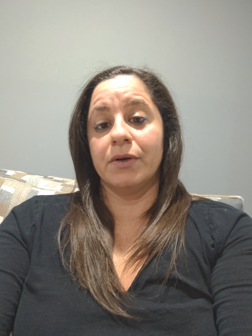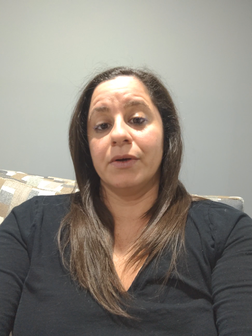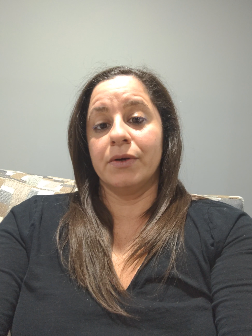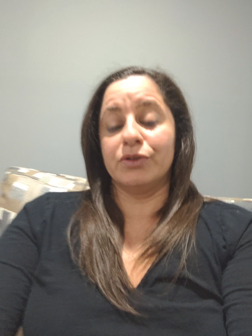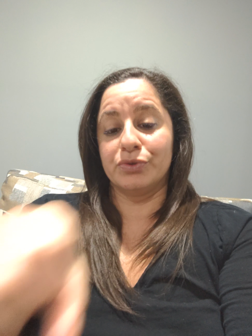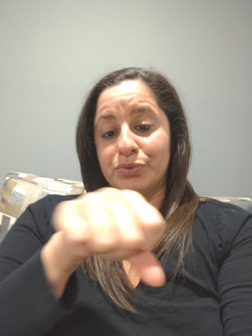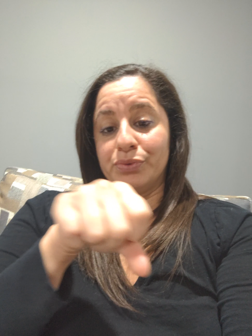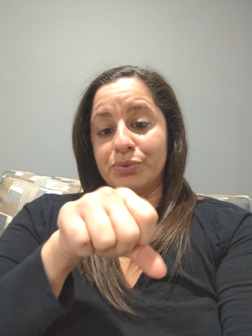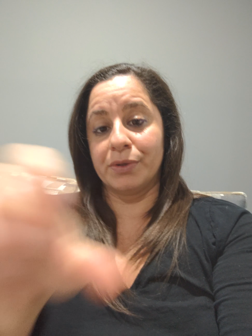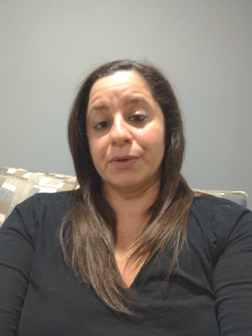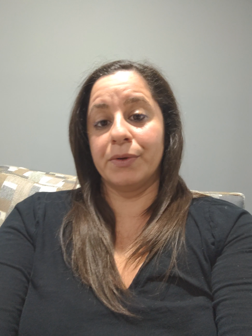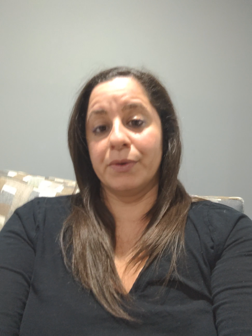shoe